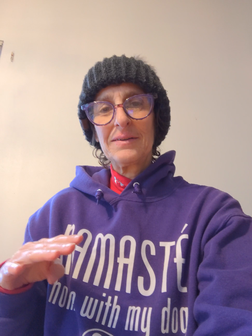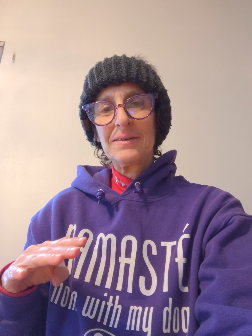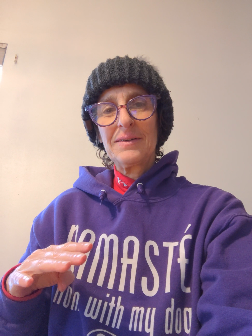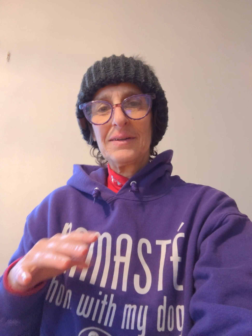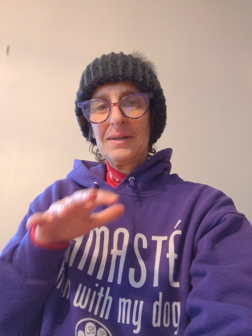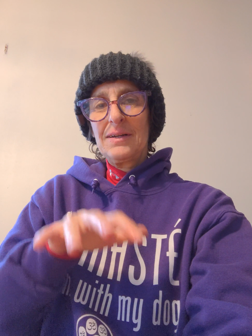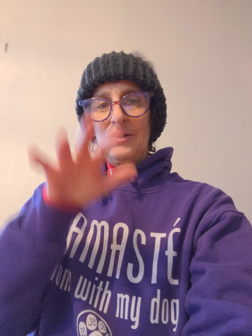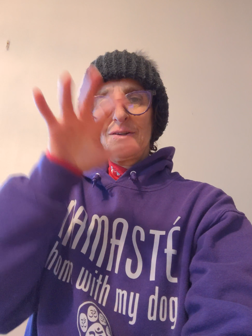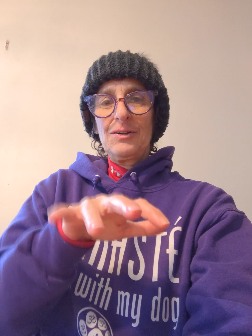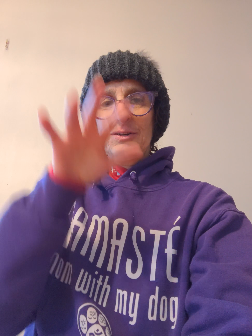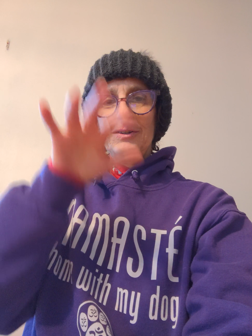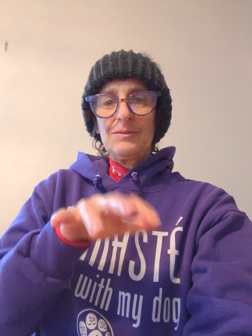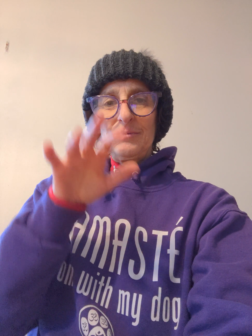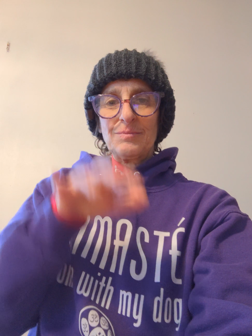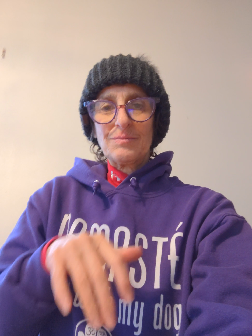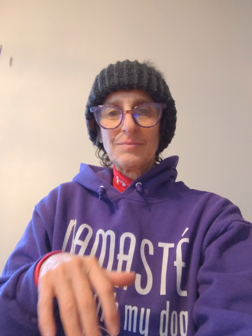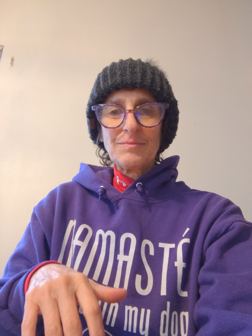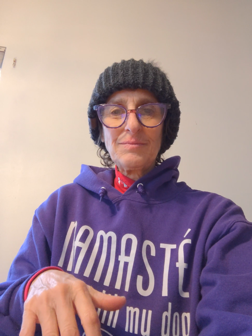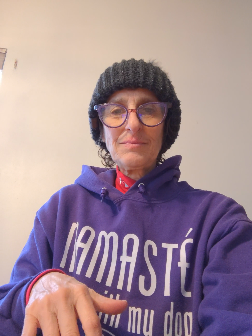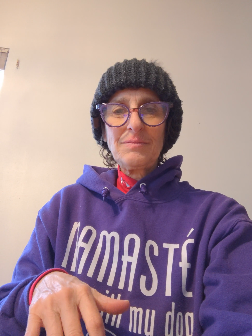alligator